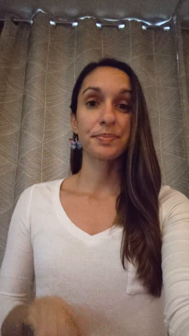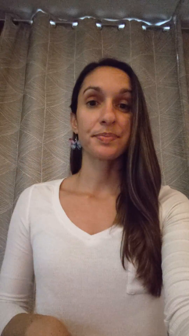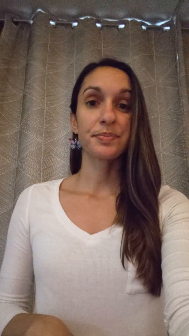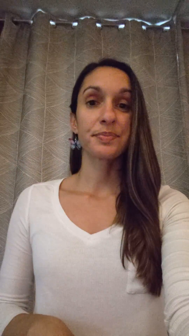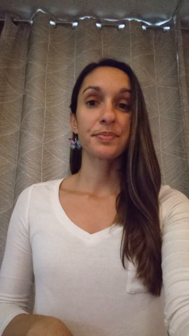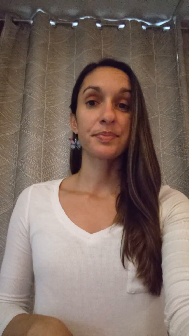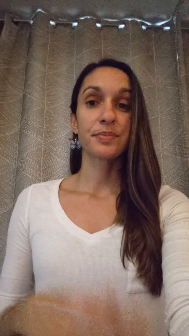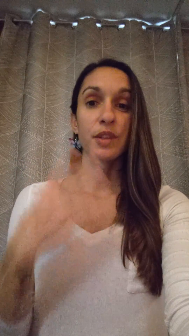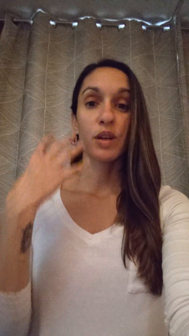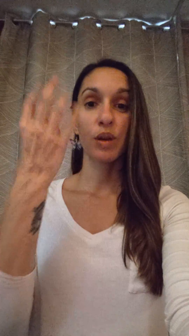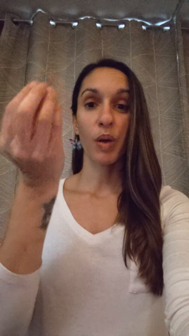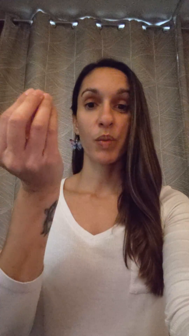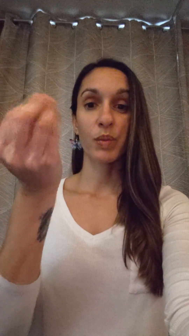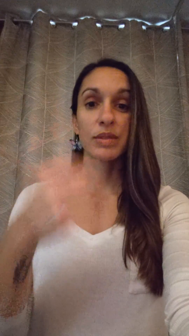going to